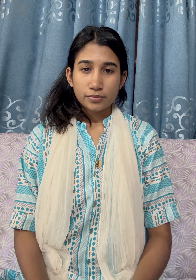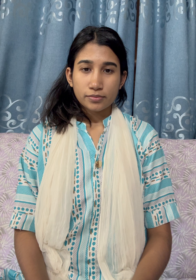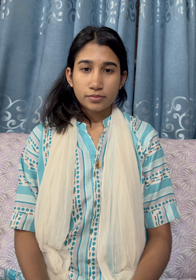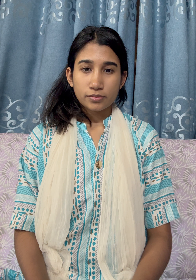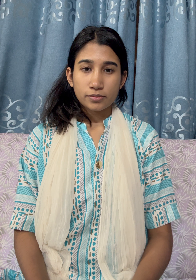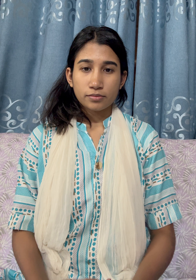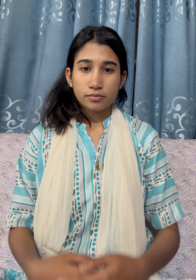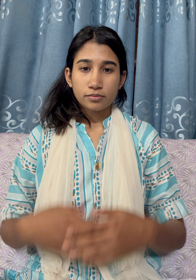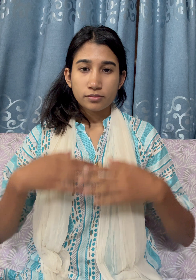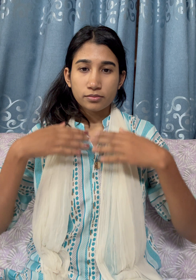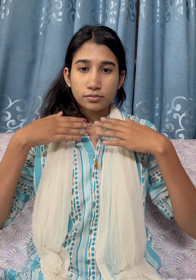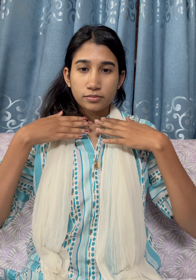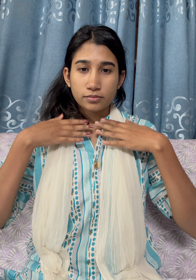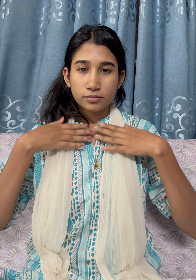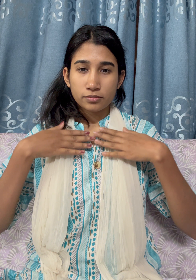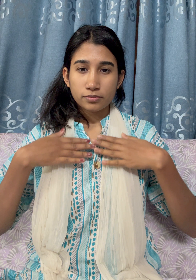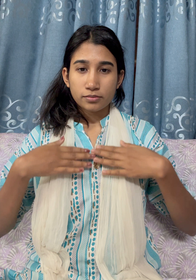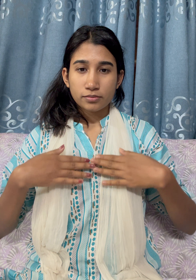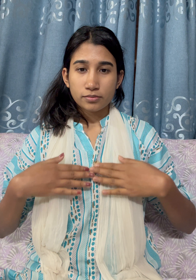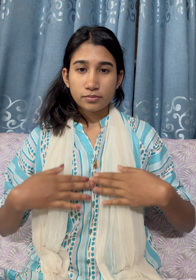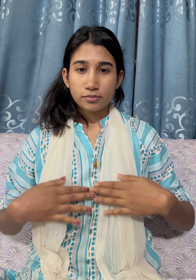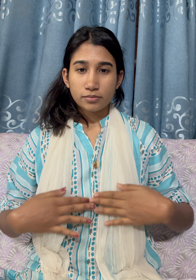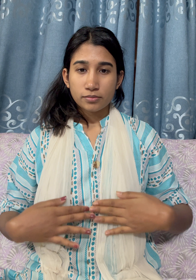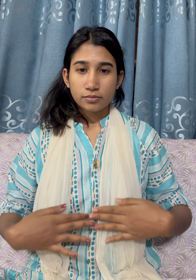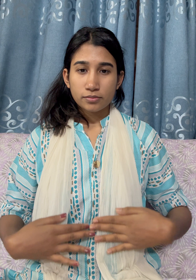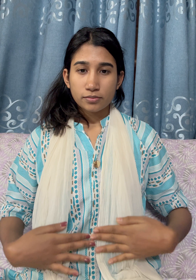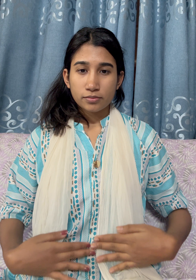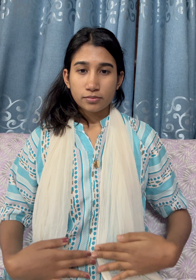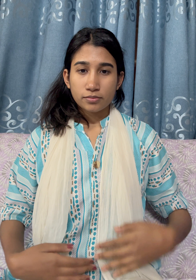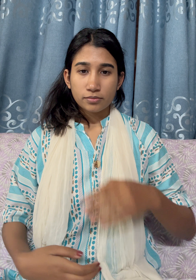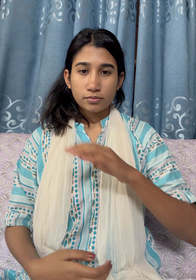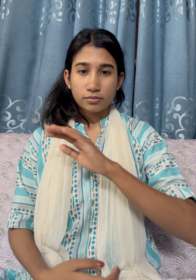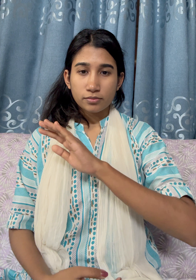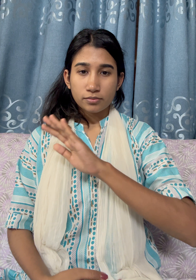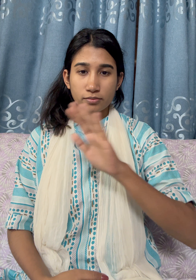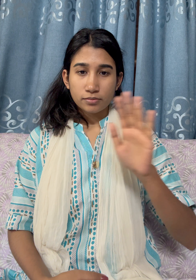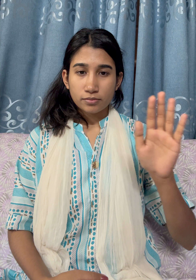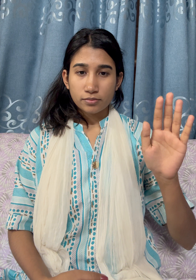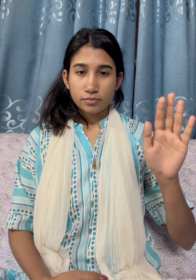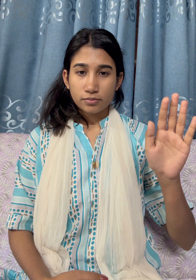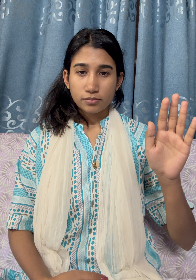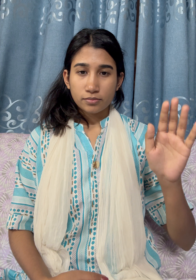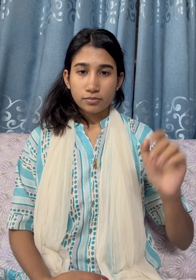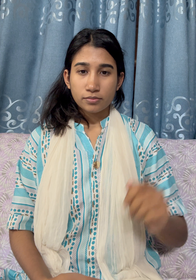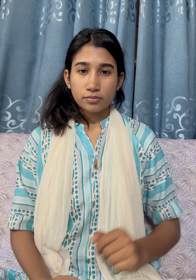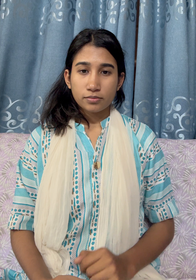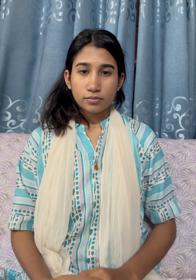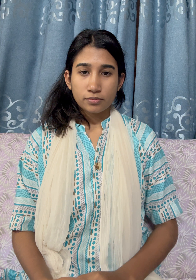অসুস্থ